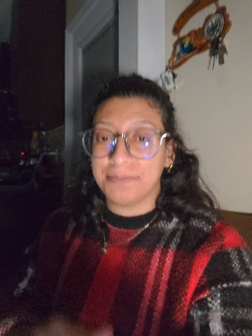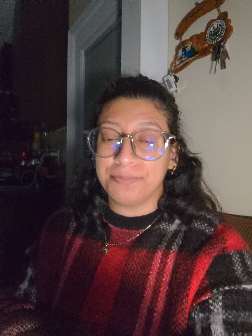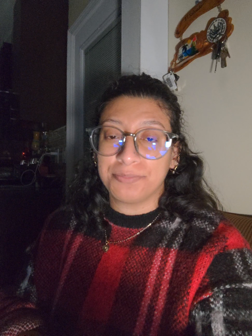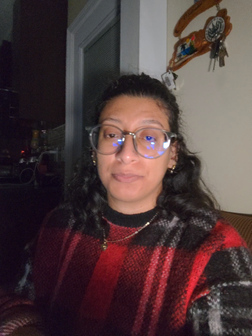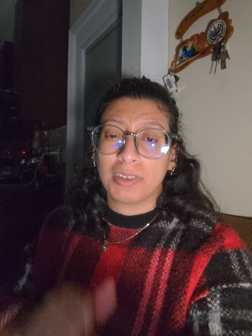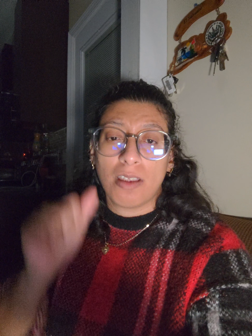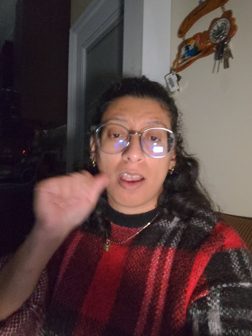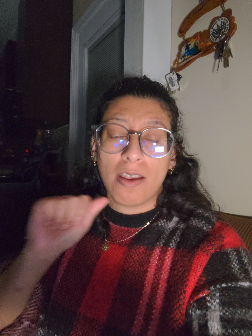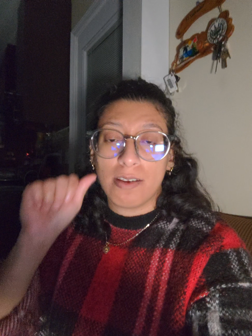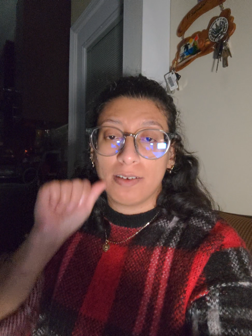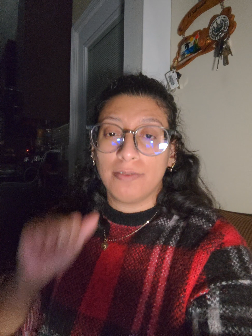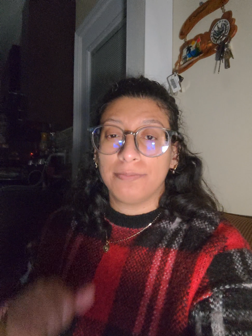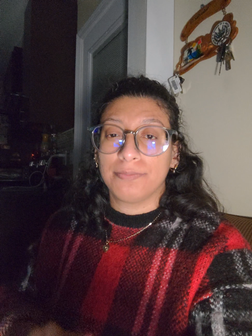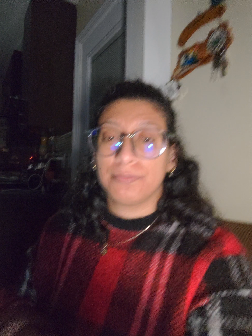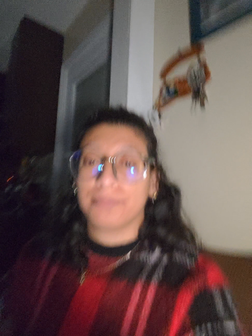aunt